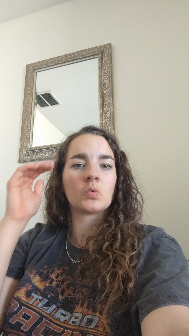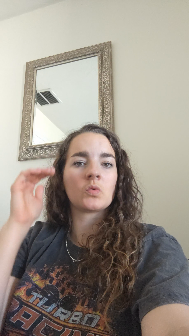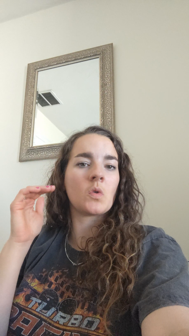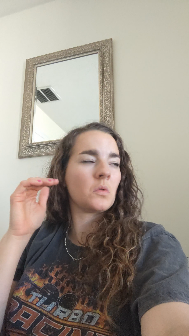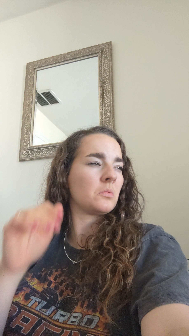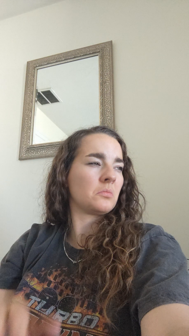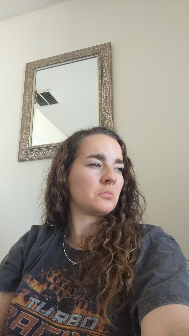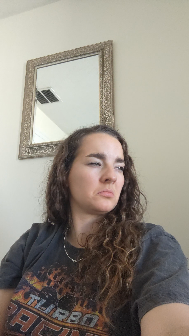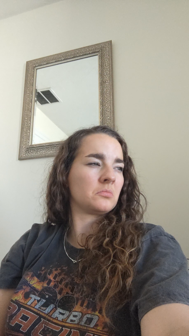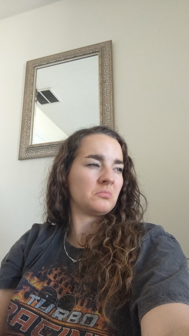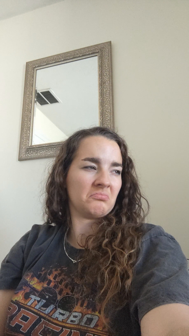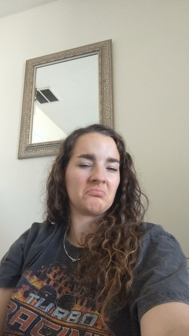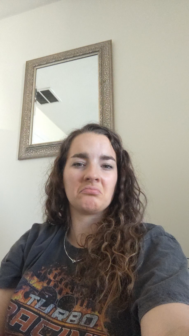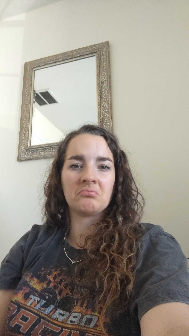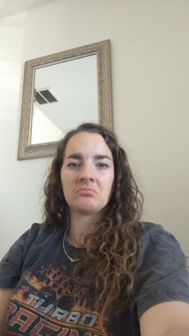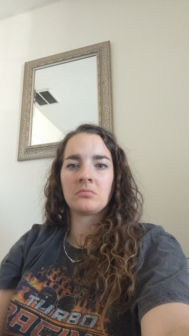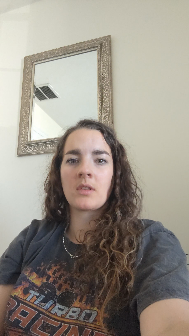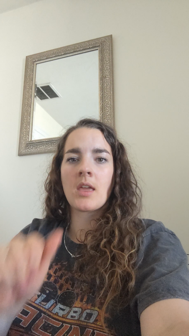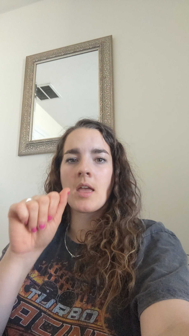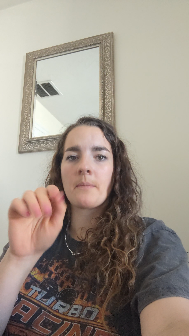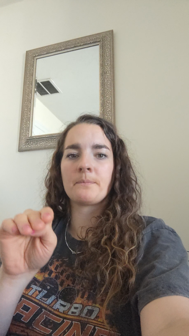am